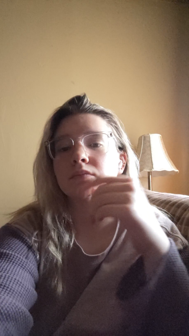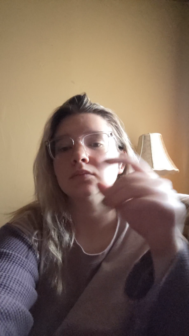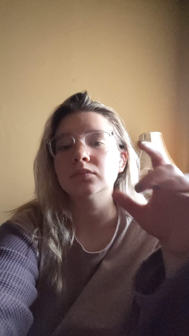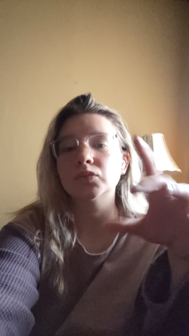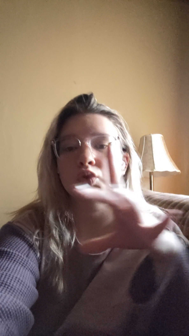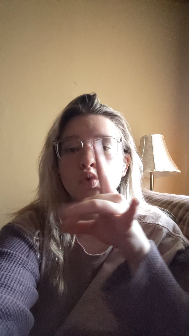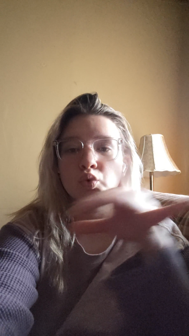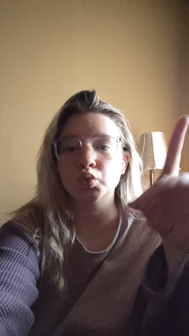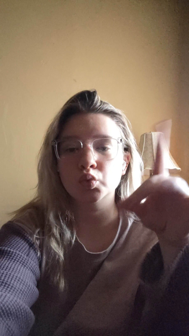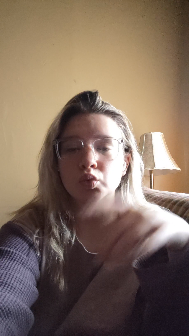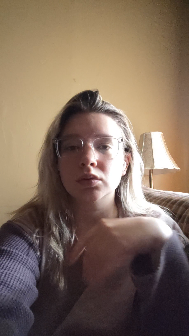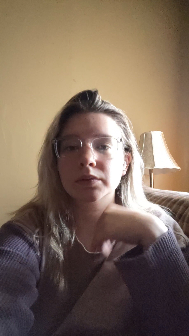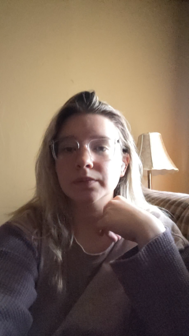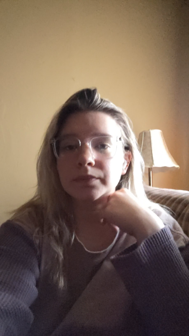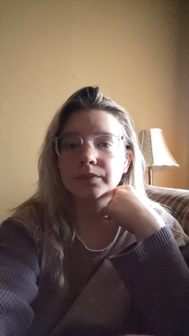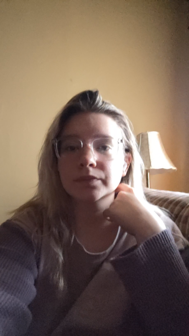choose